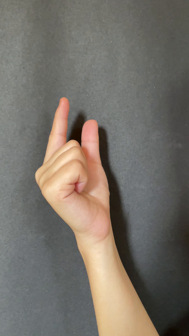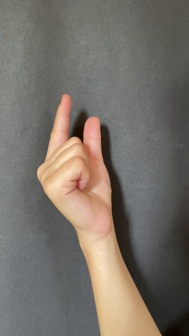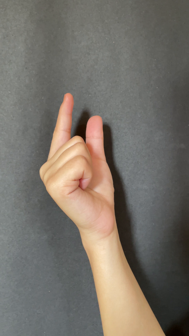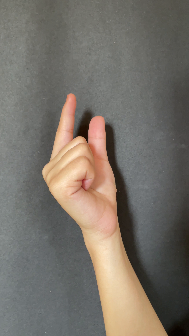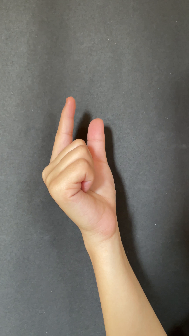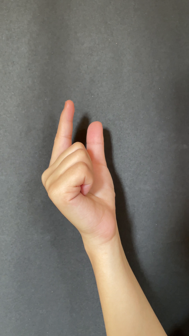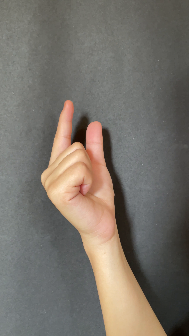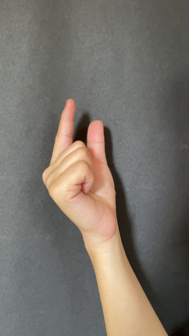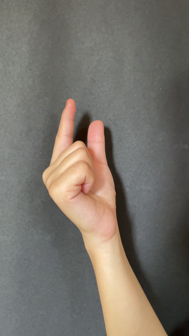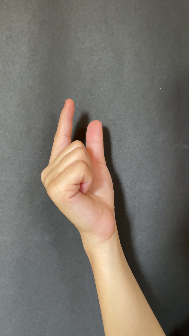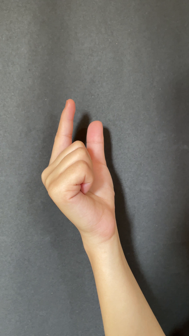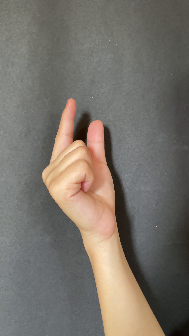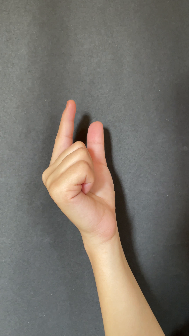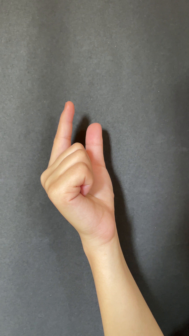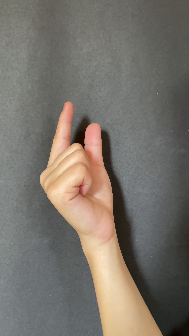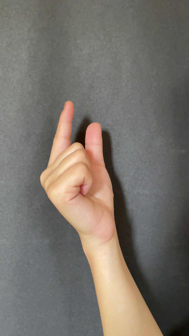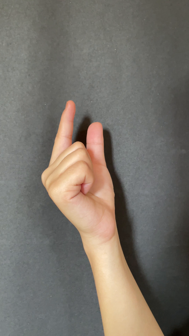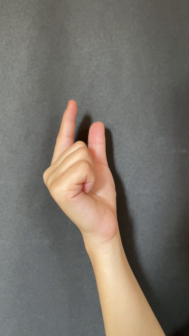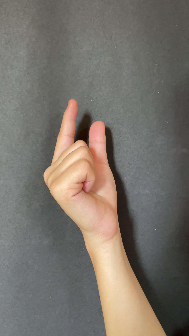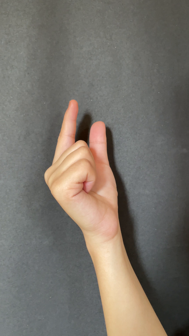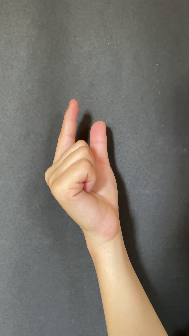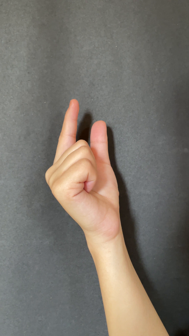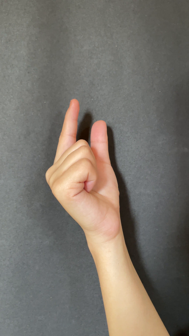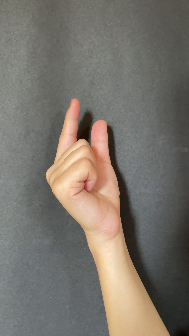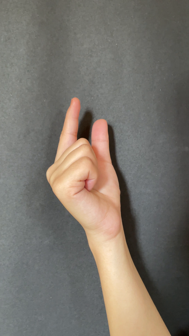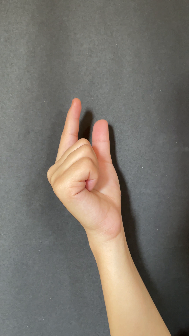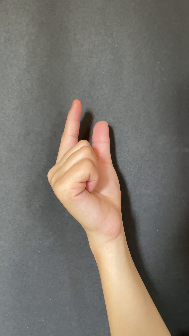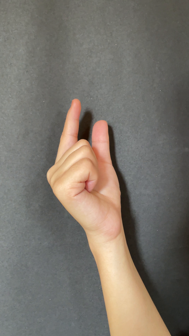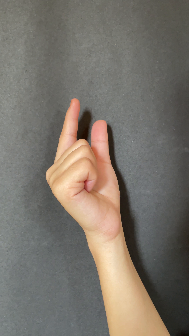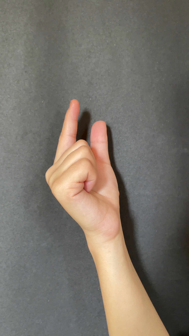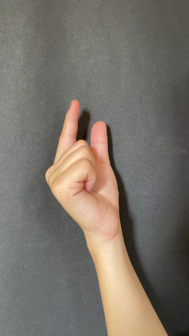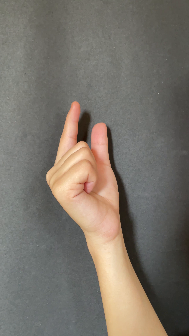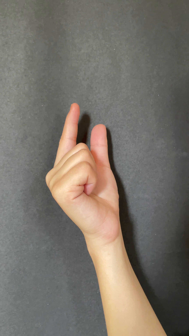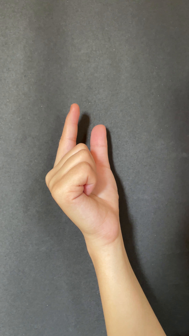ण